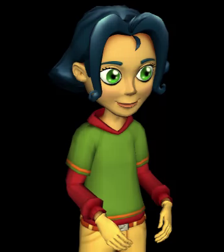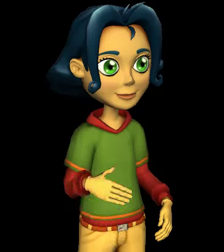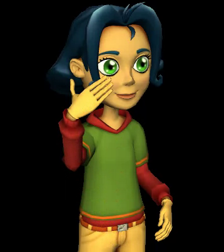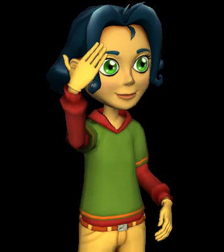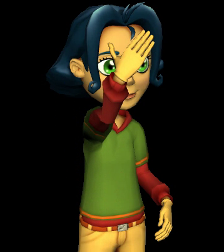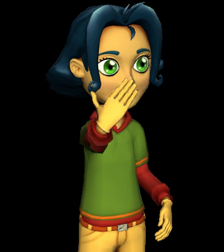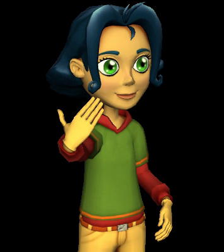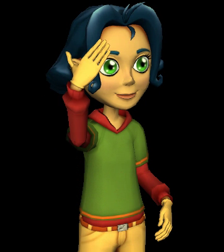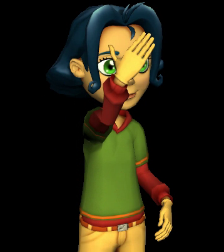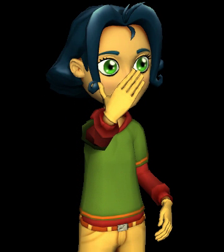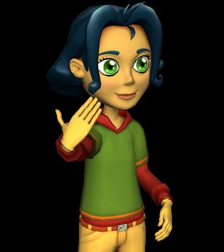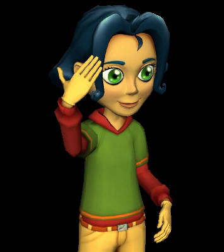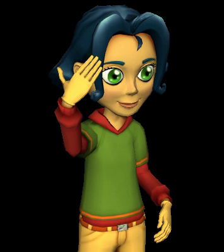حيوان